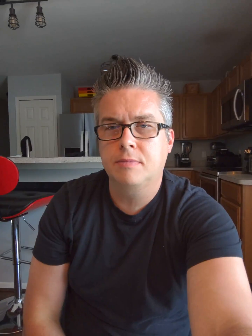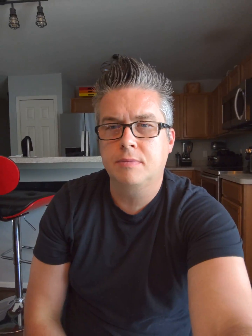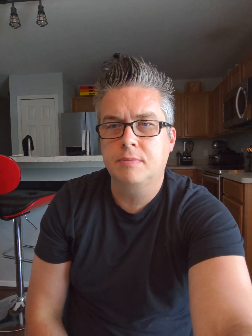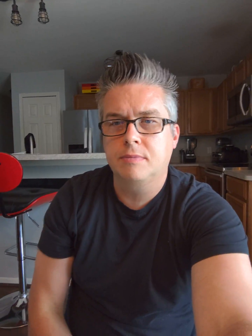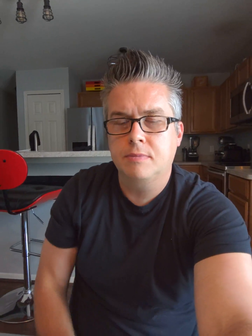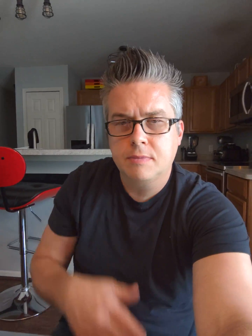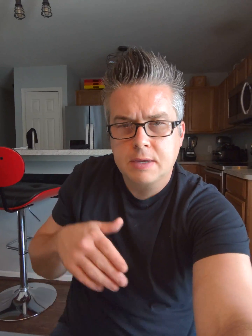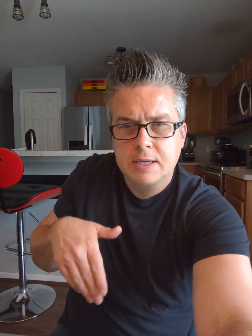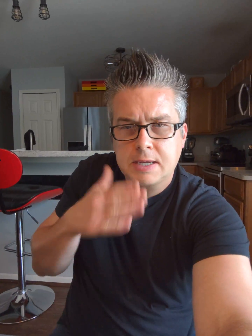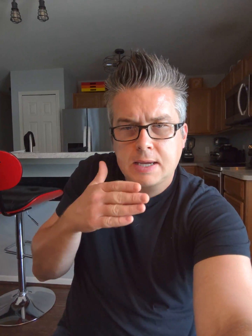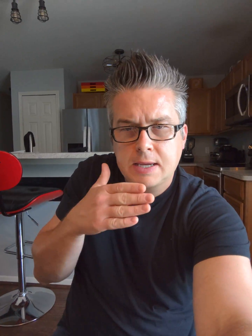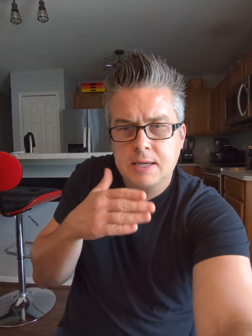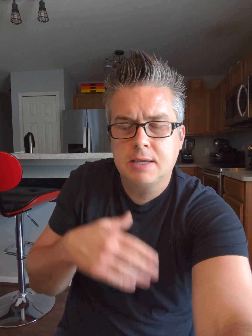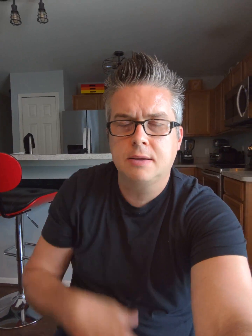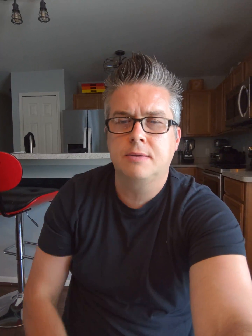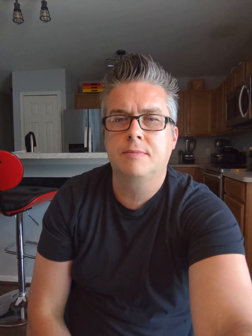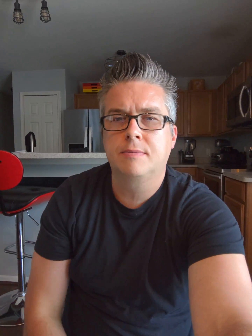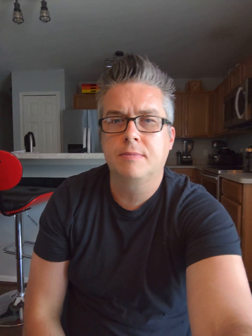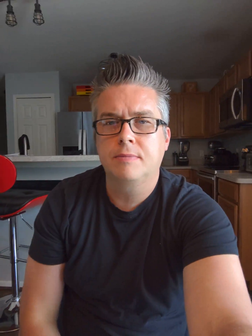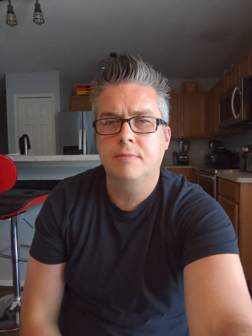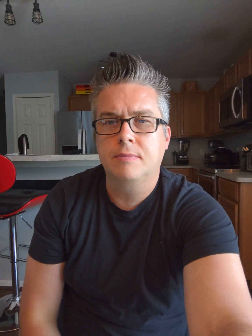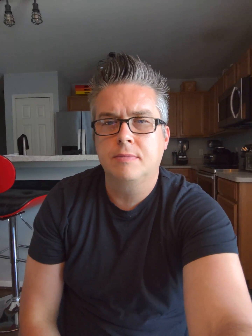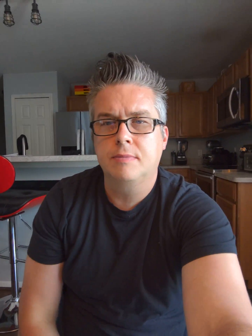kick